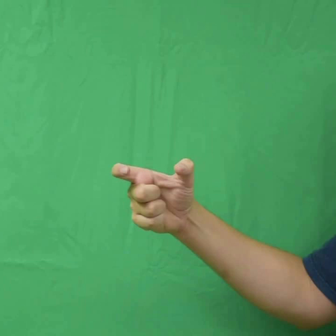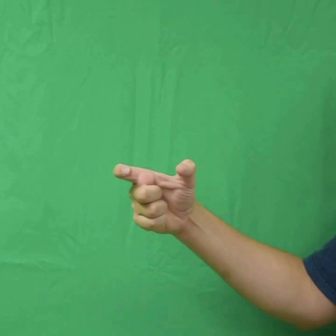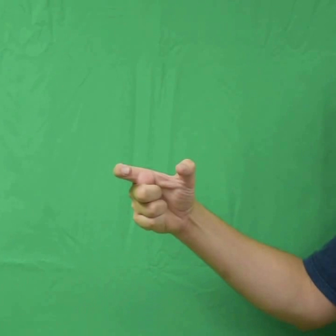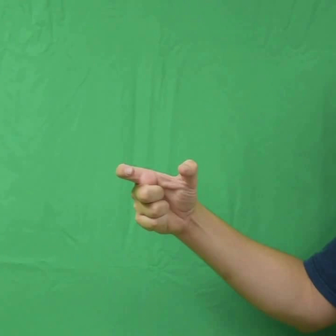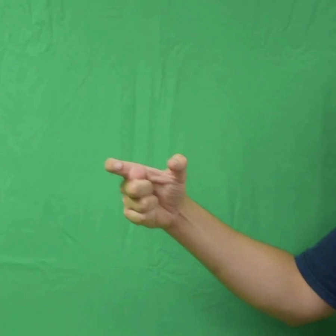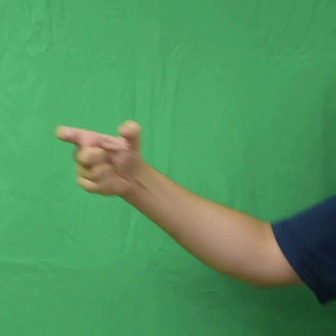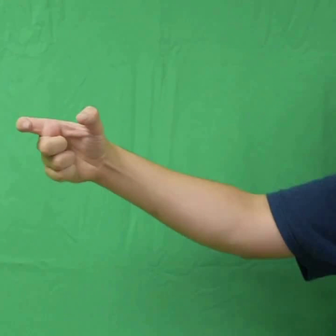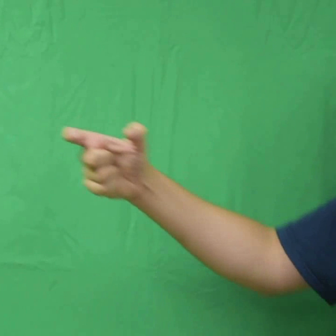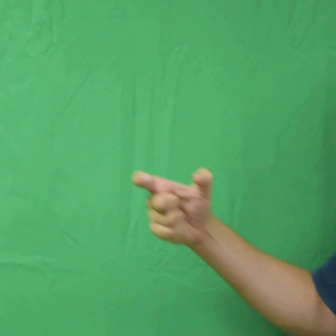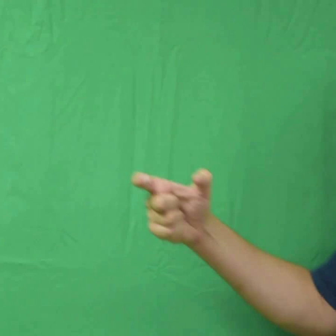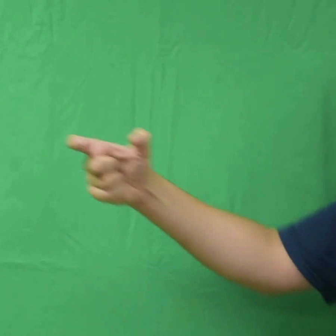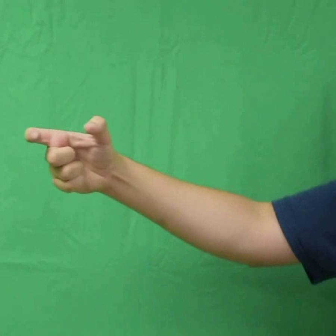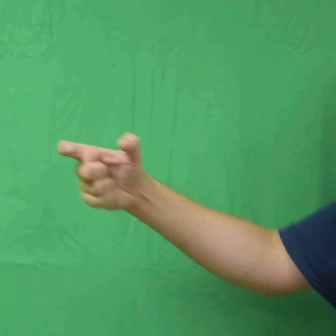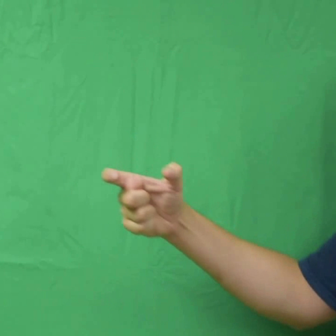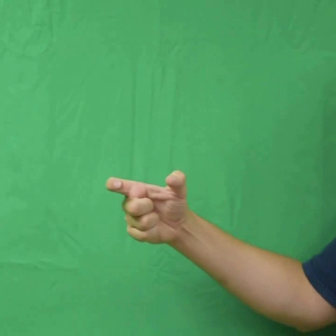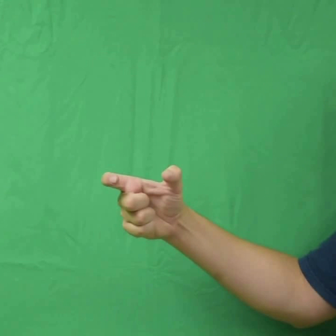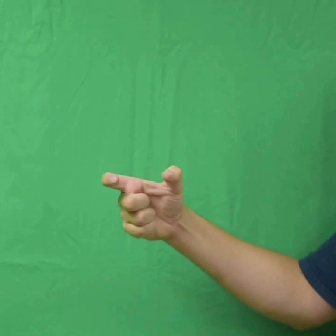X